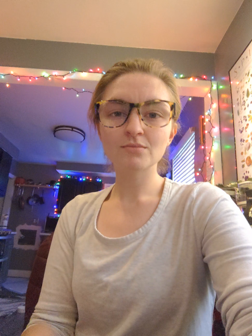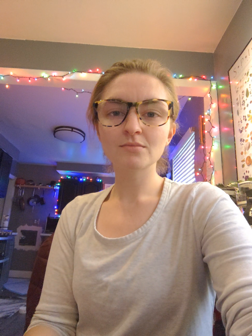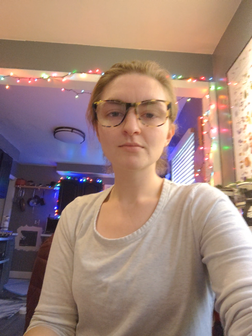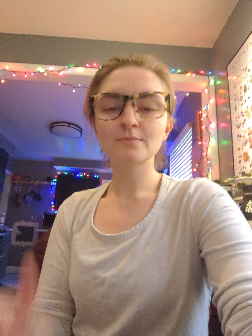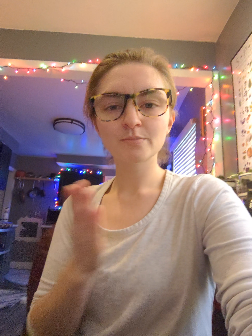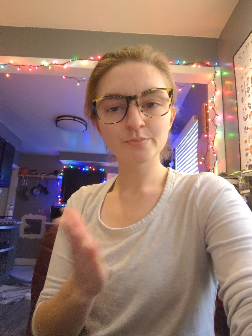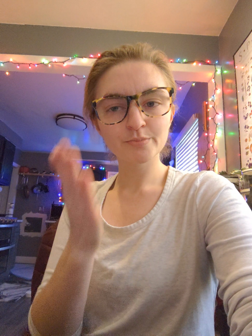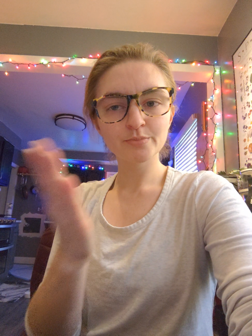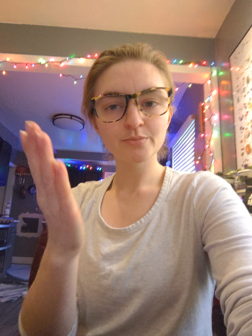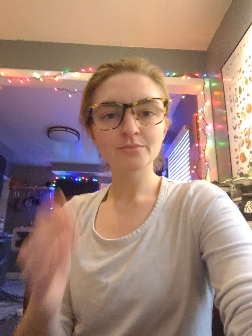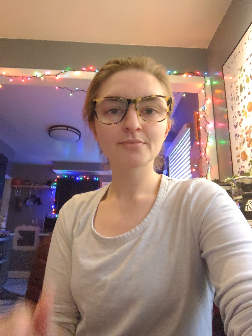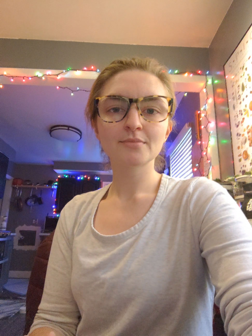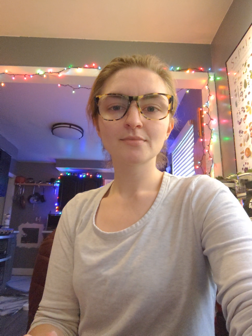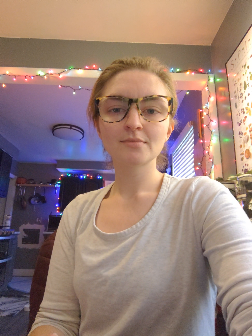boat